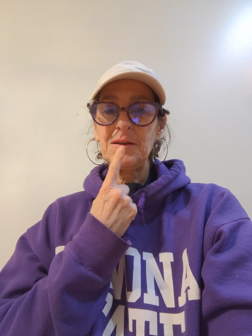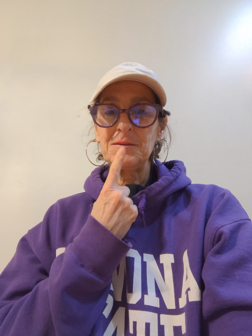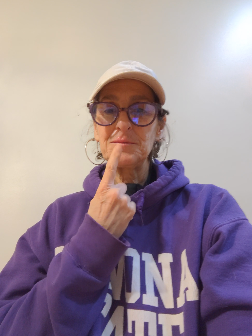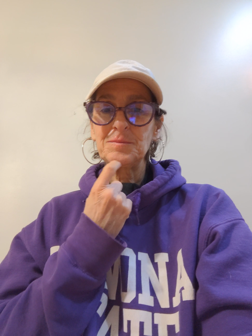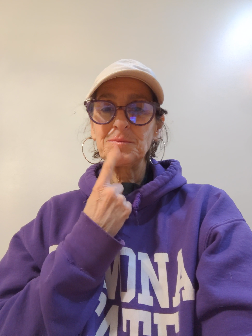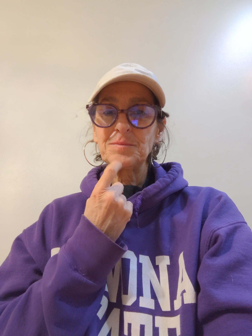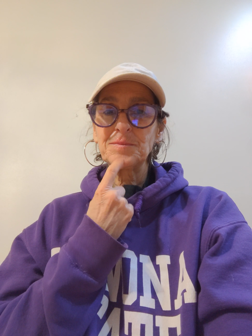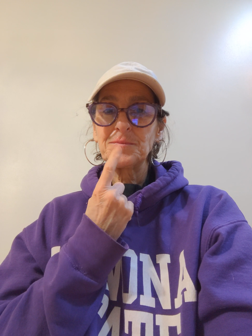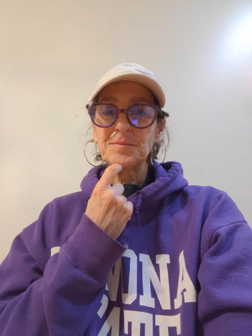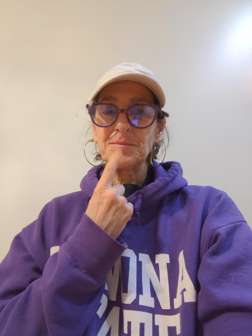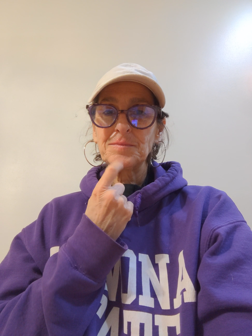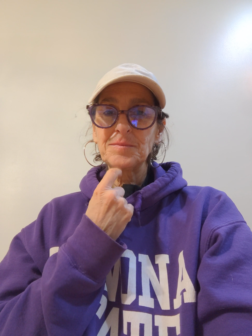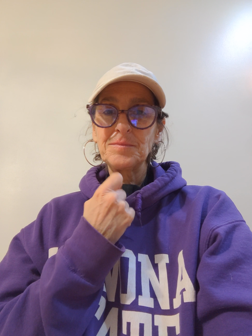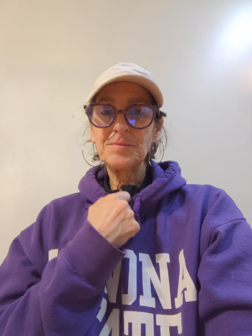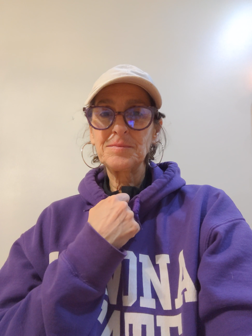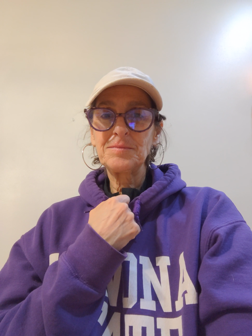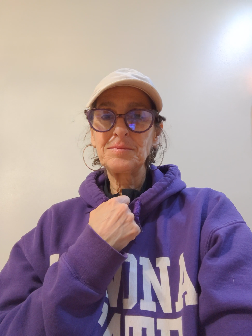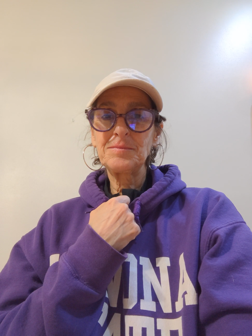red